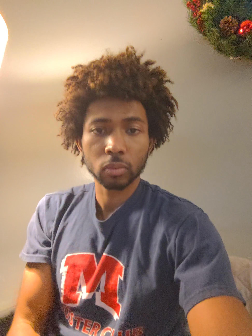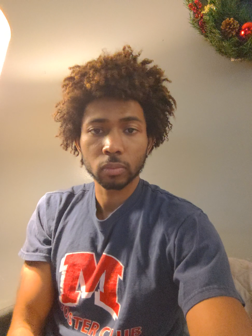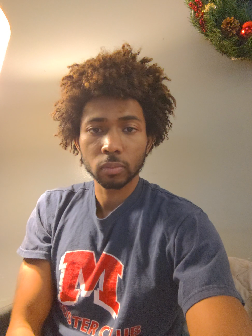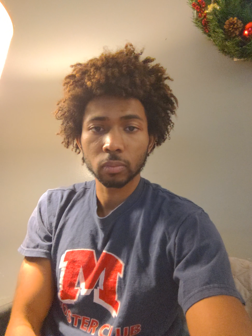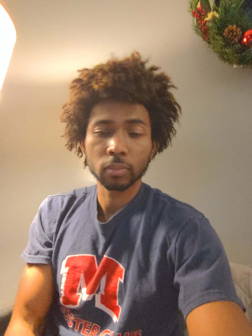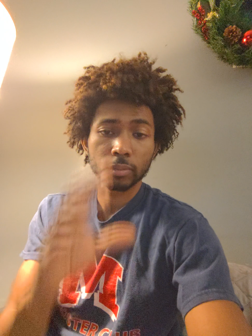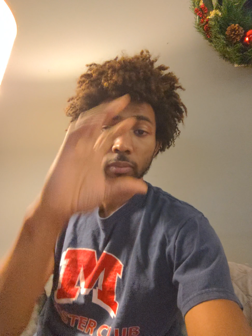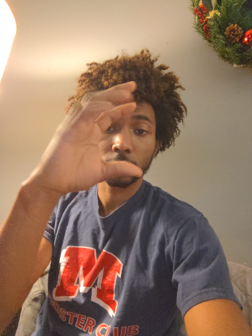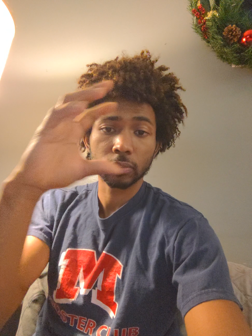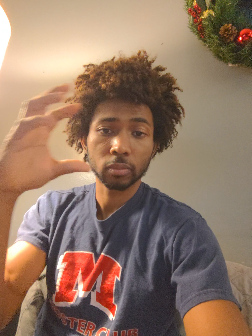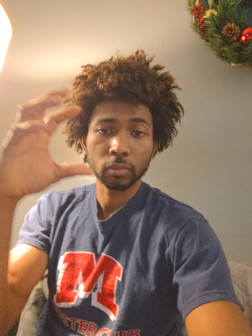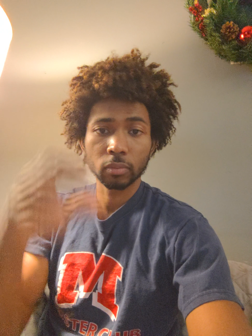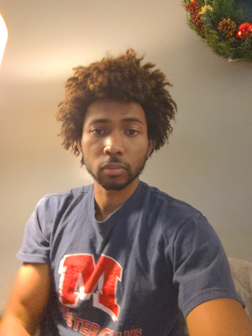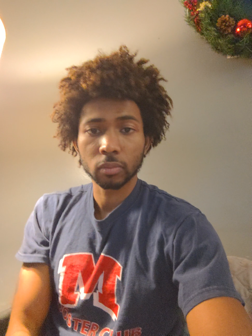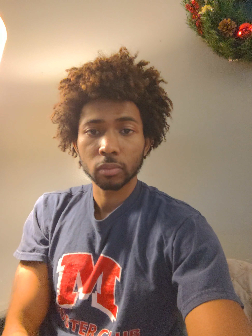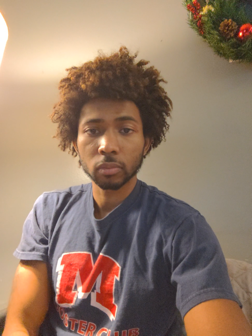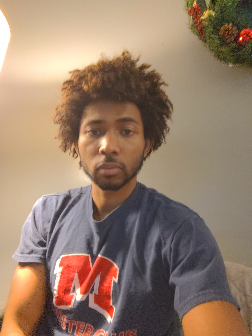cloud